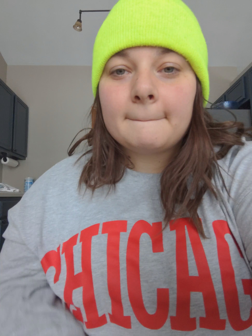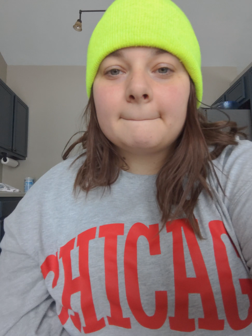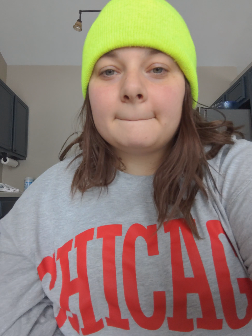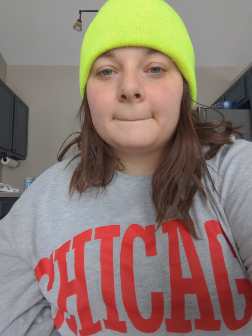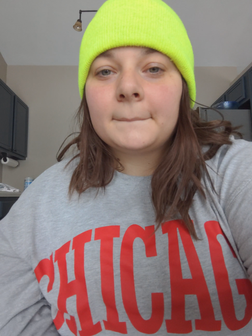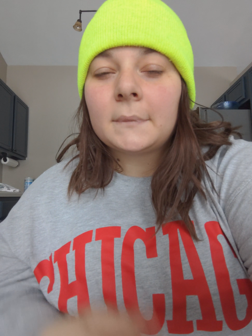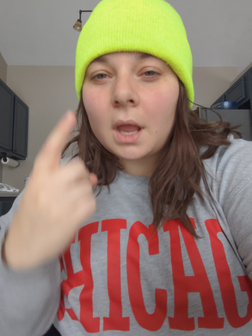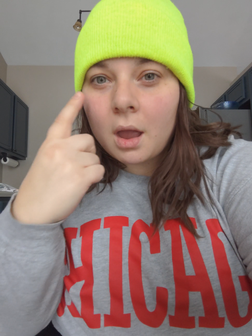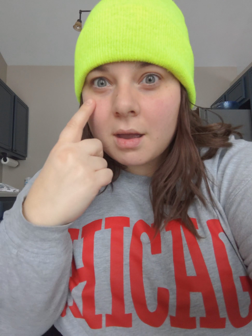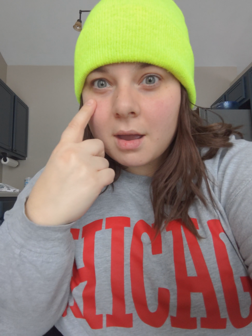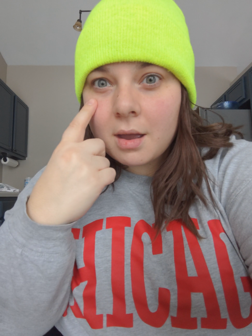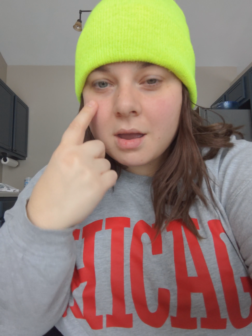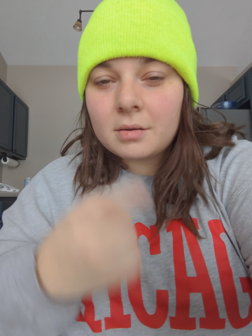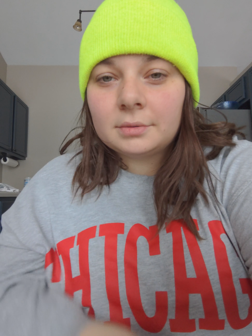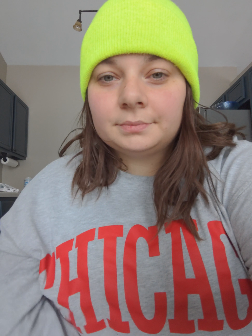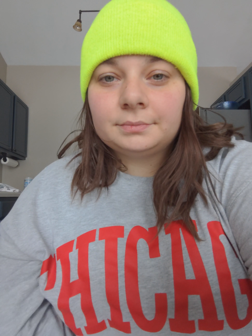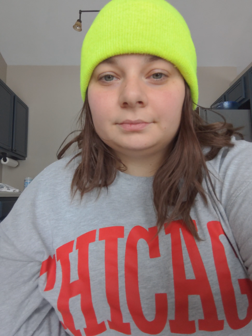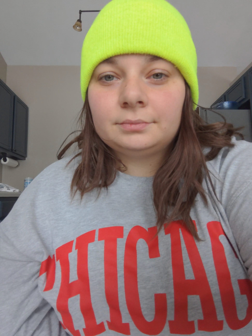eye